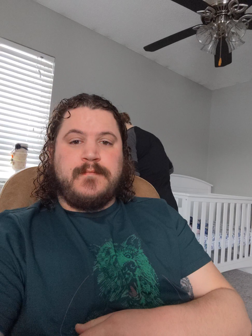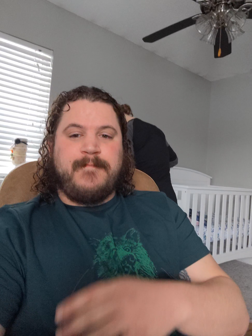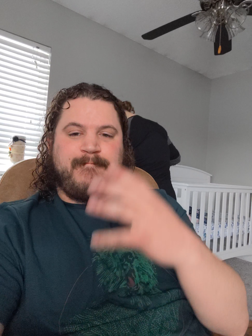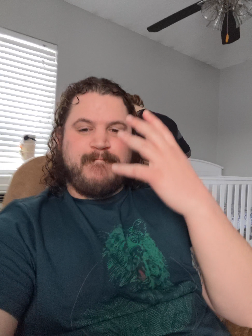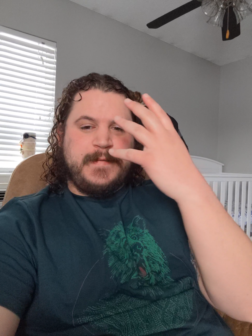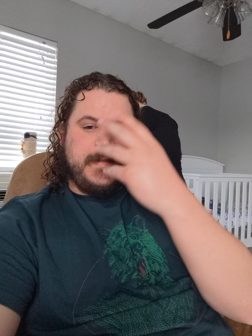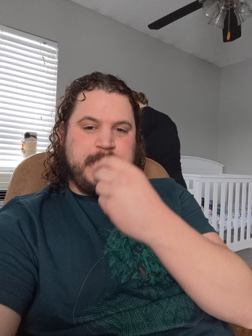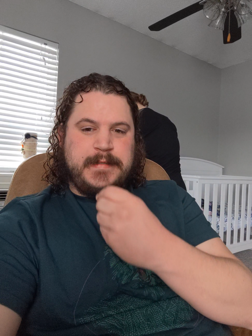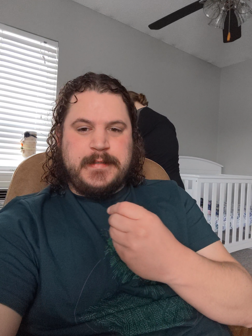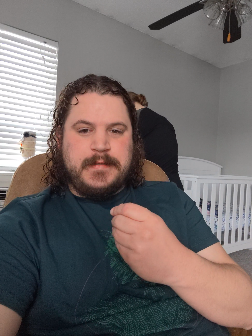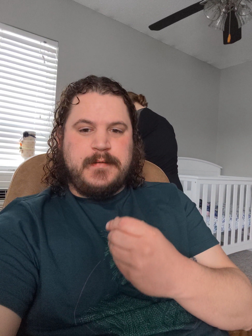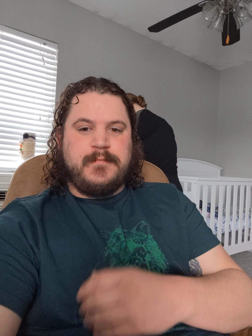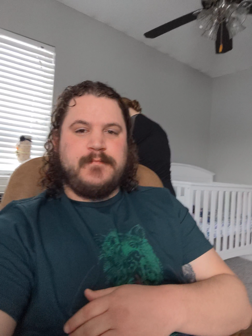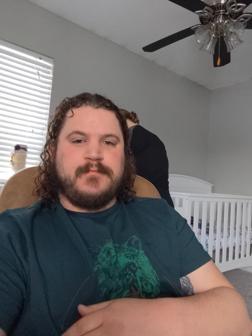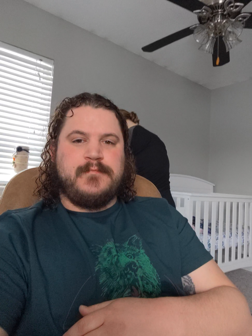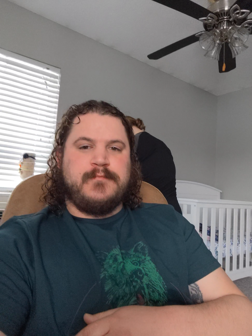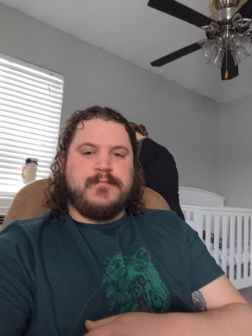pretty